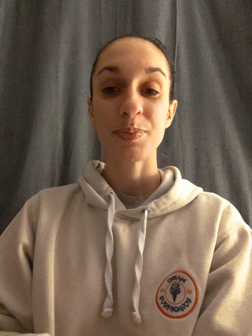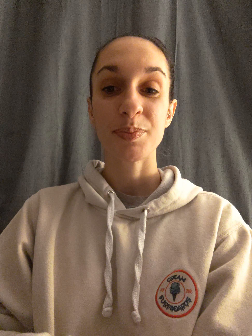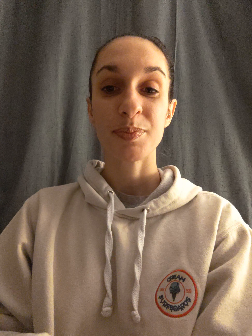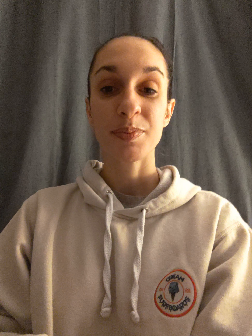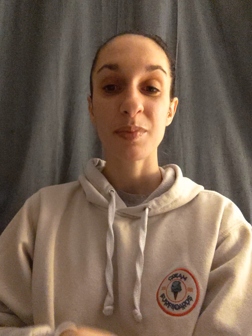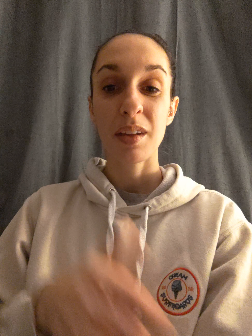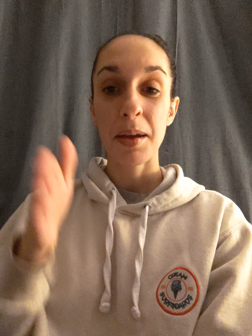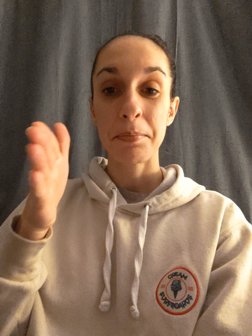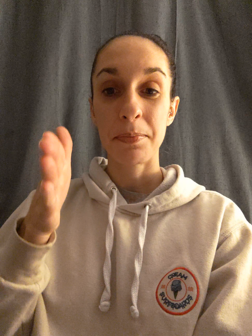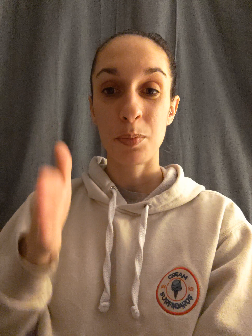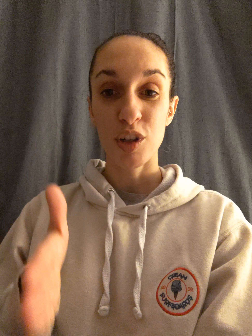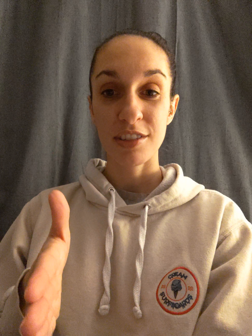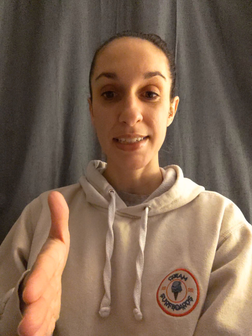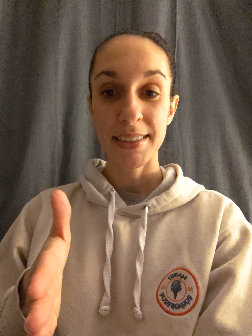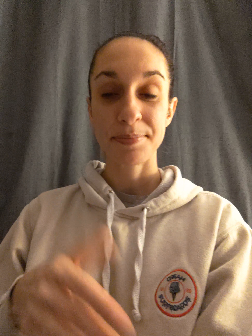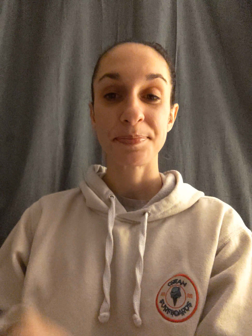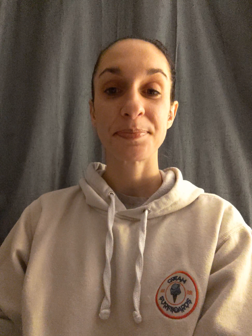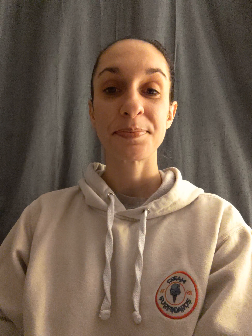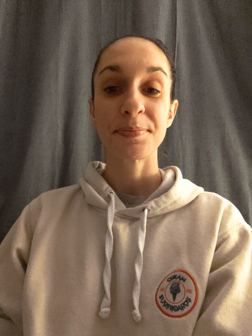person